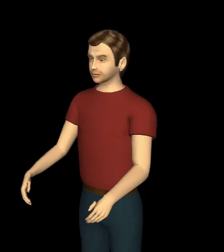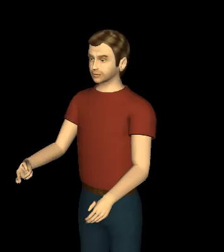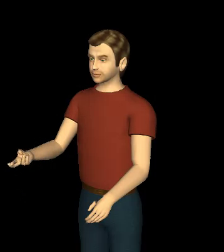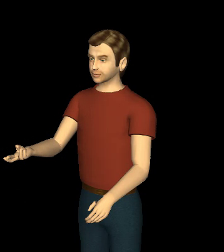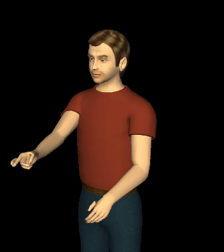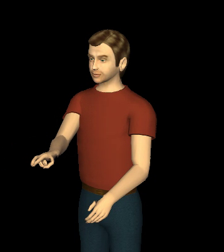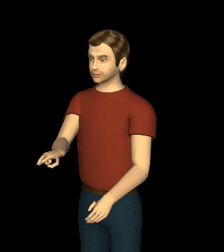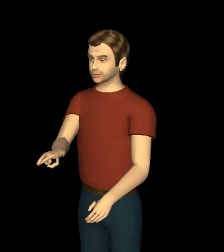يعود